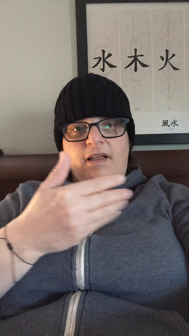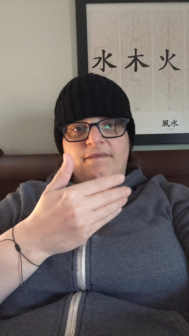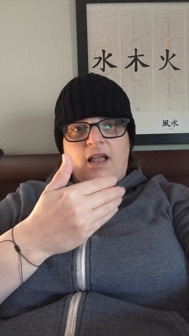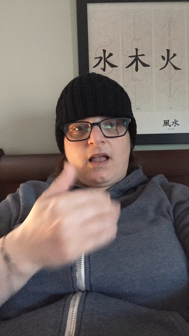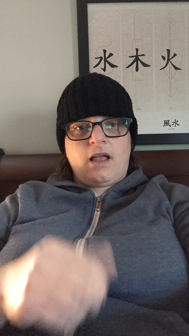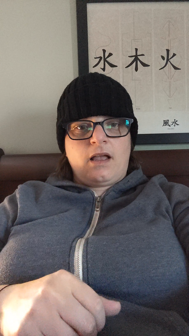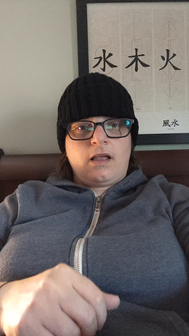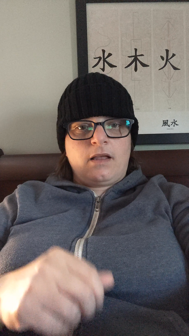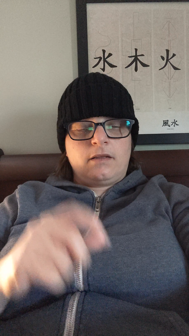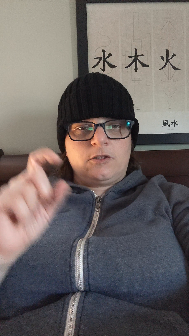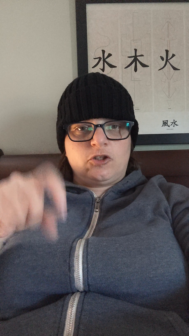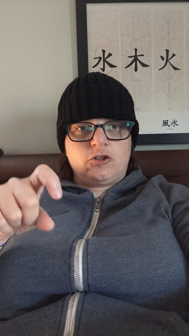should